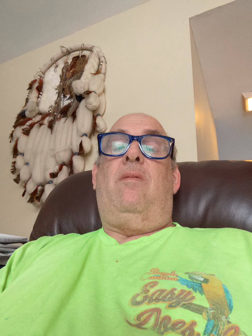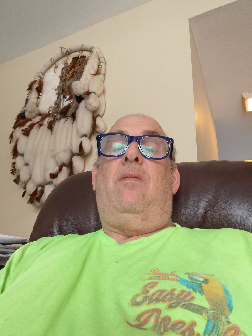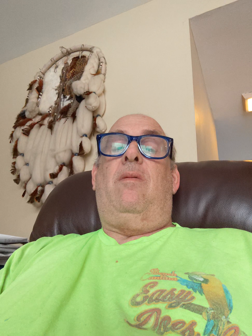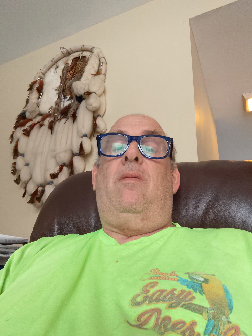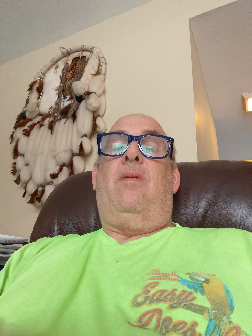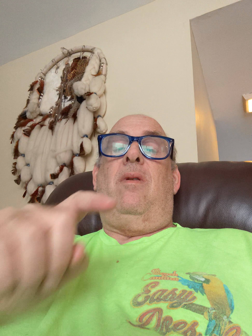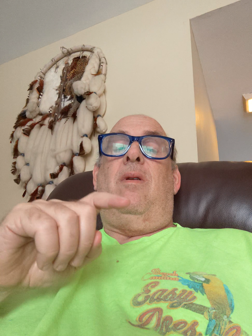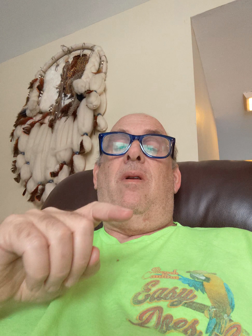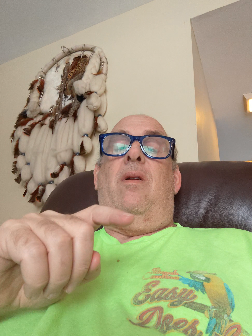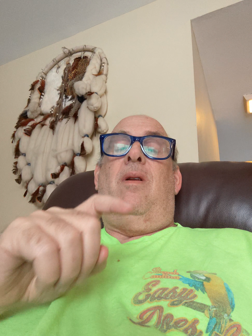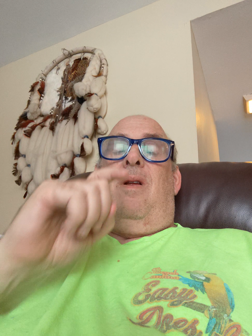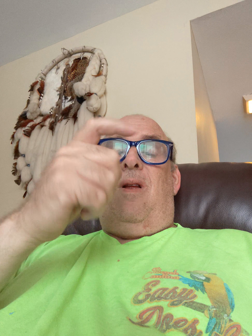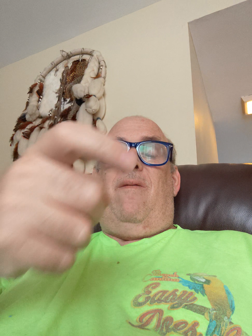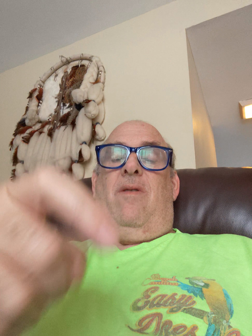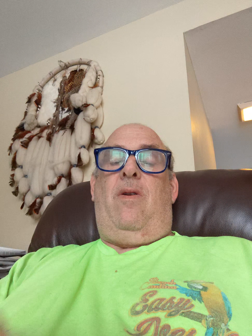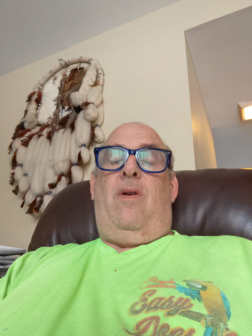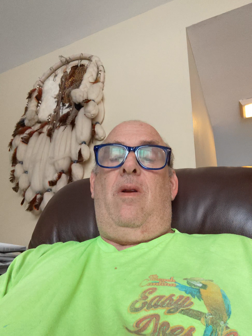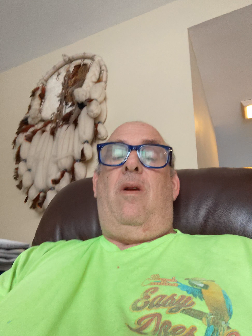gift